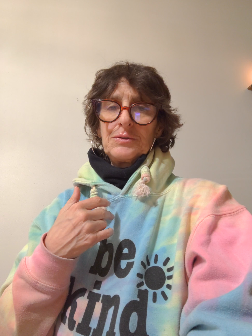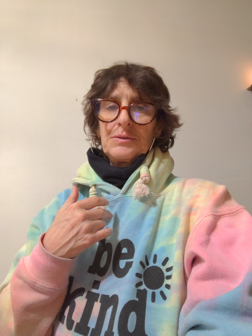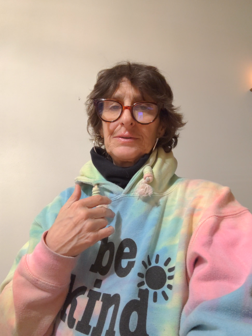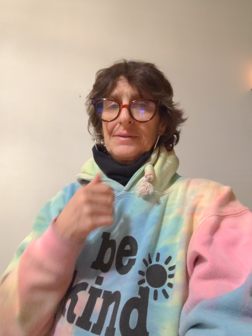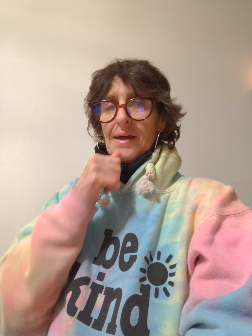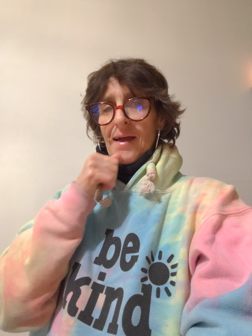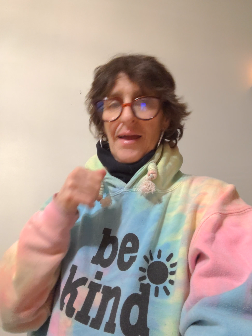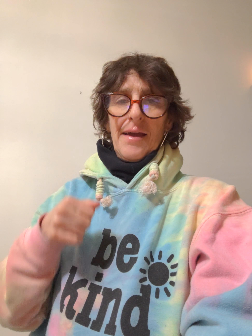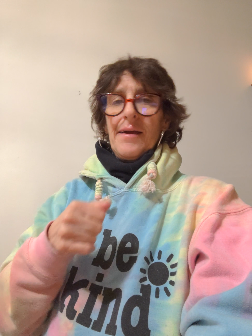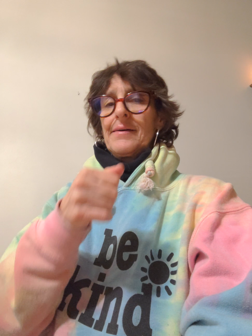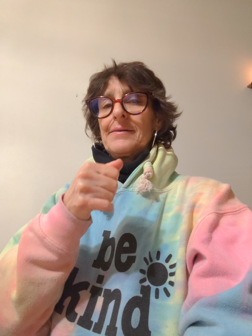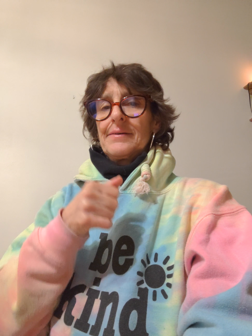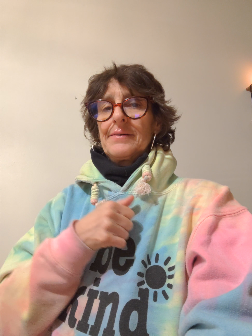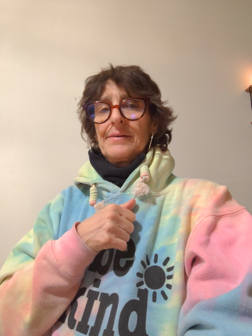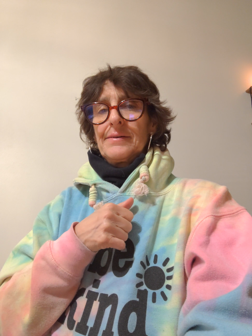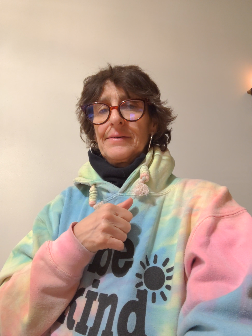hide